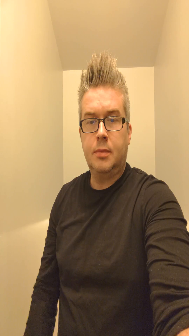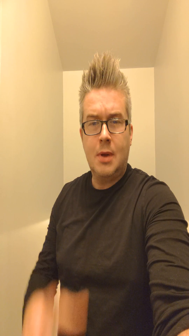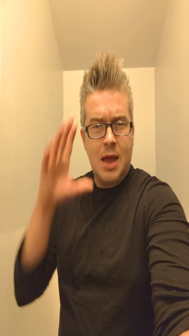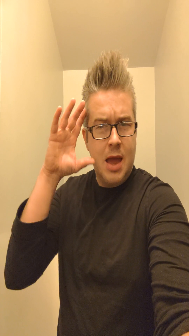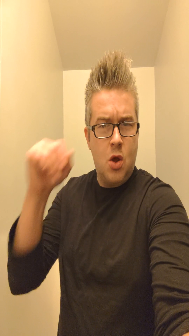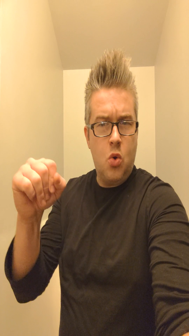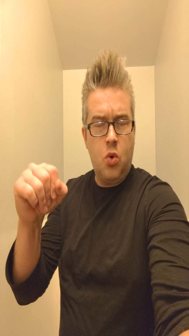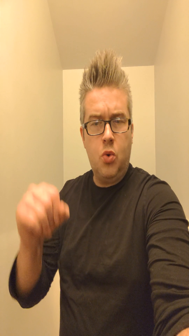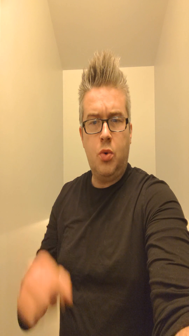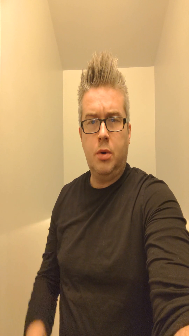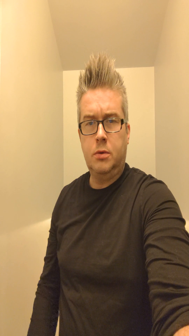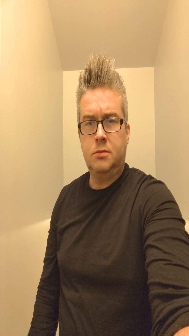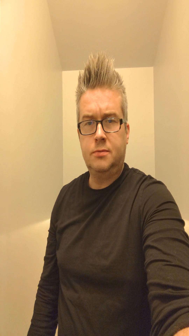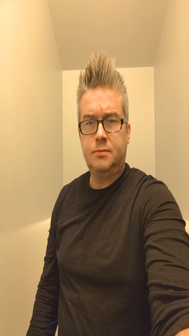loud